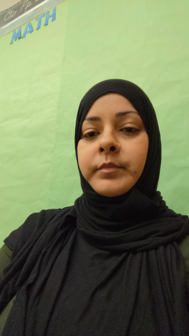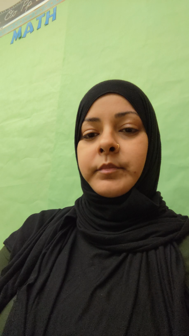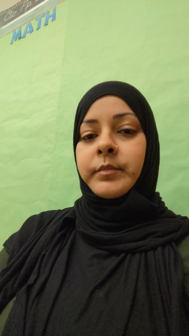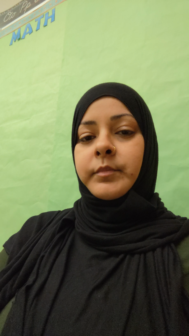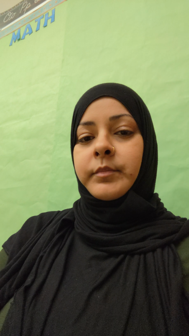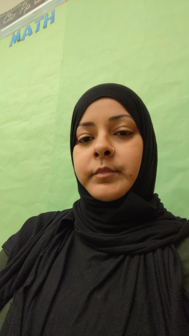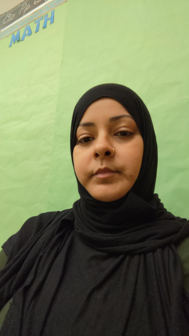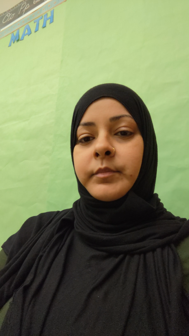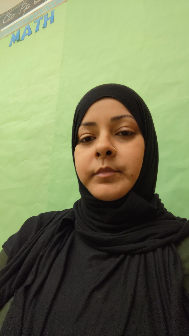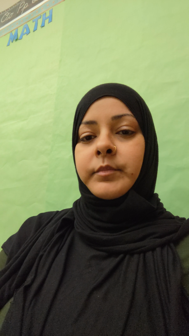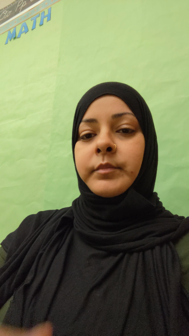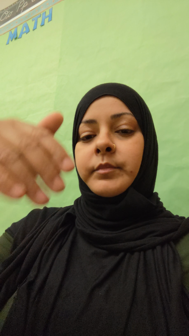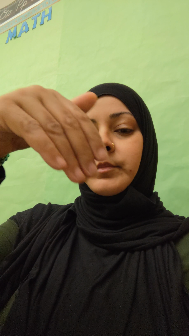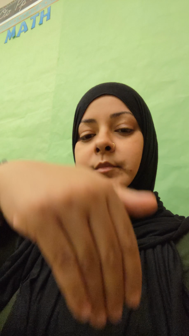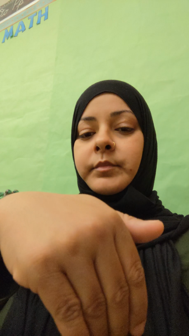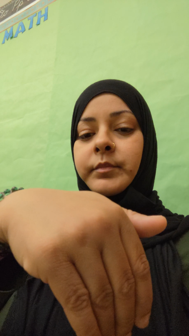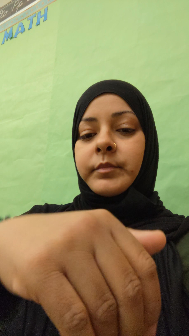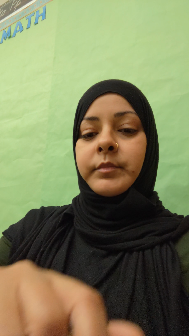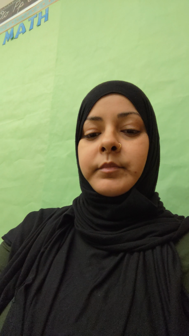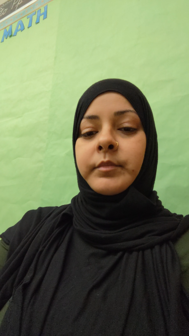night night